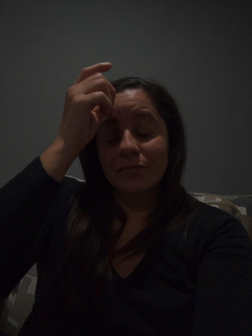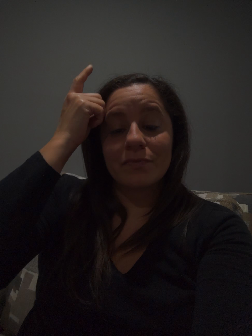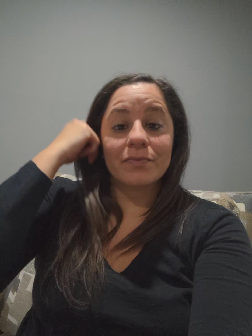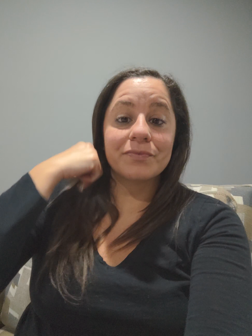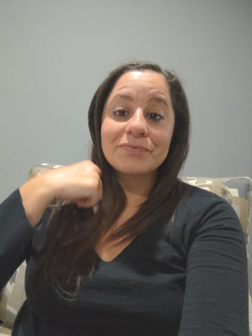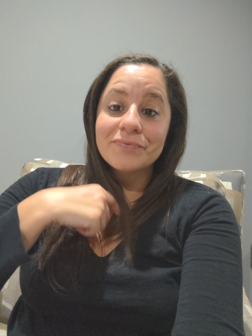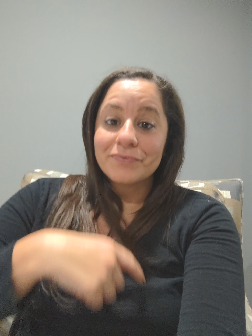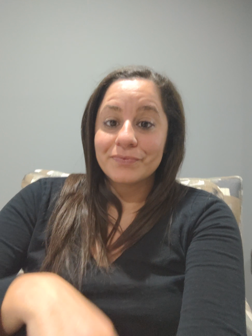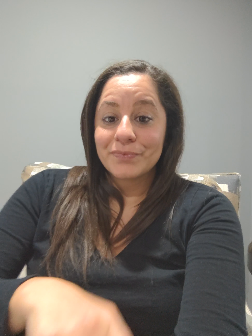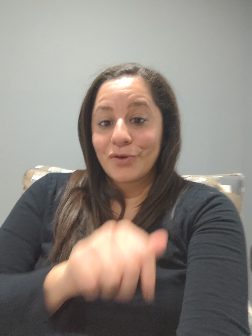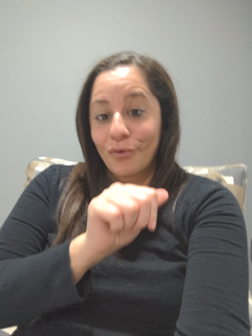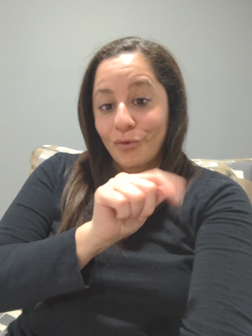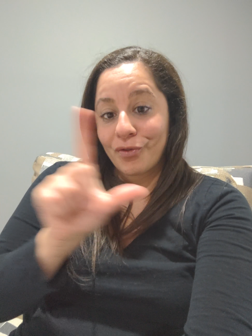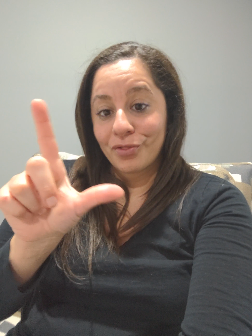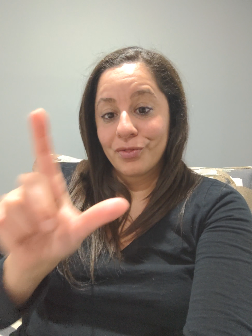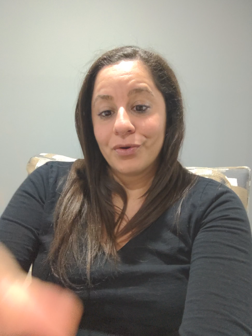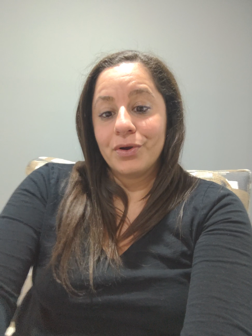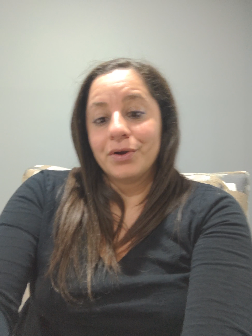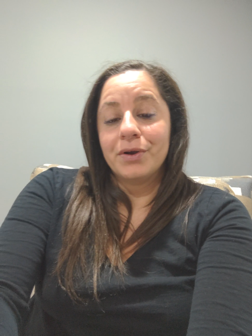all